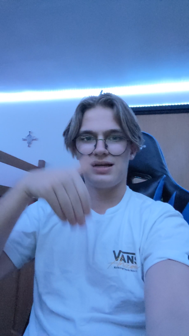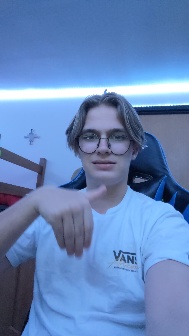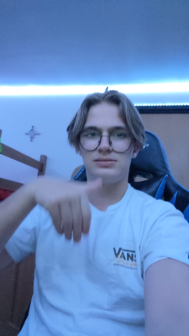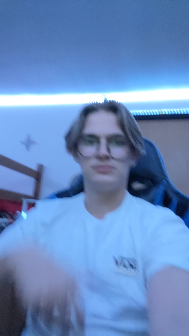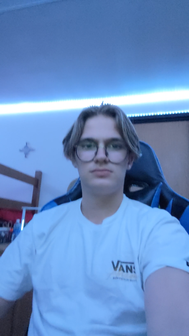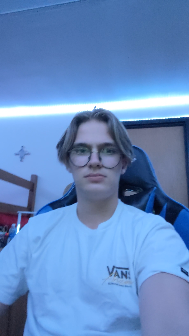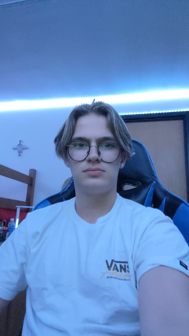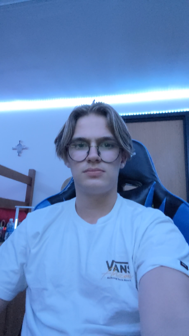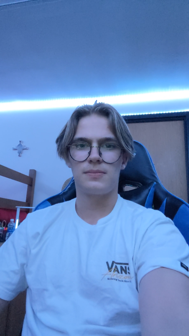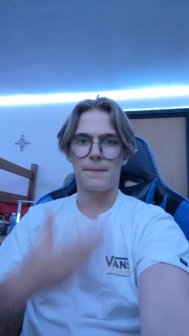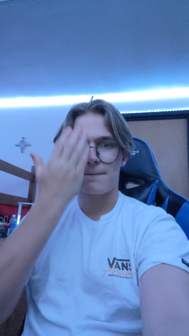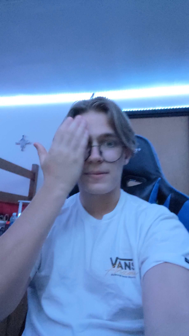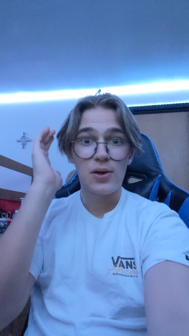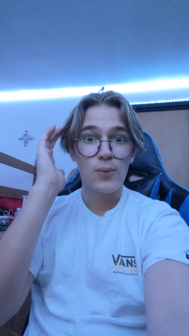peekaboo